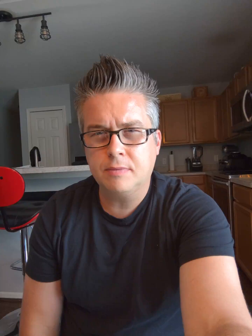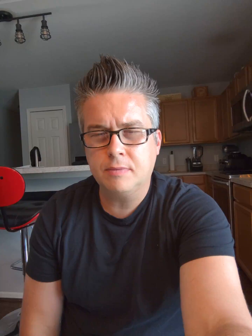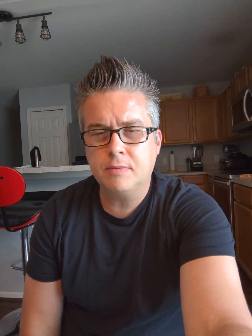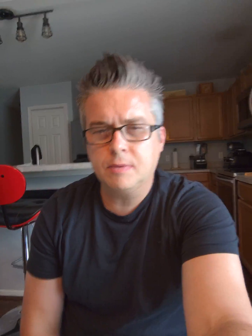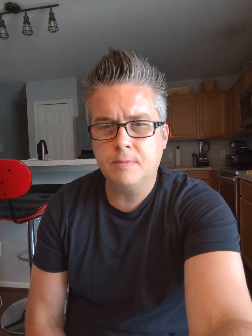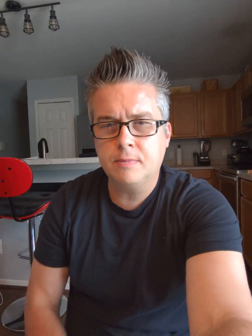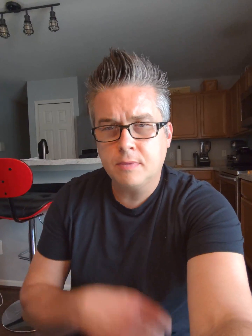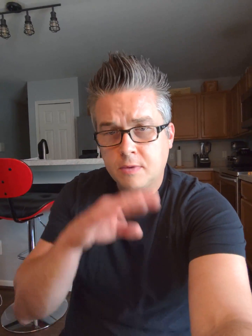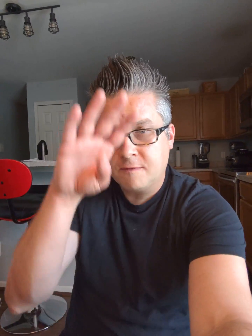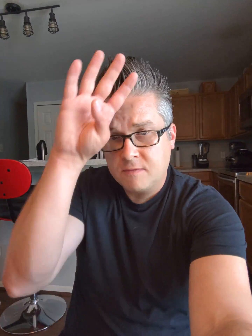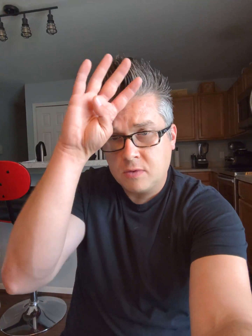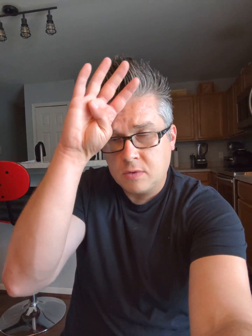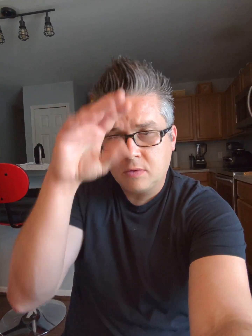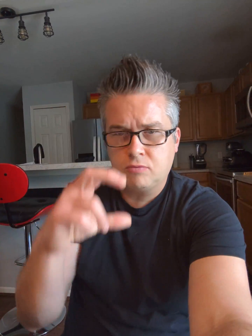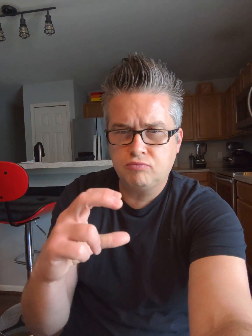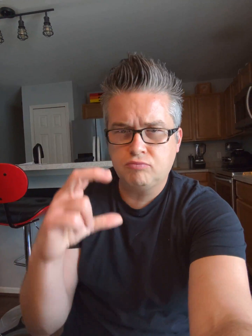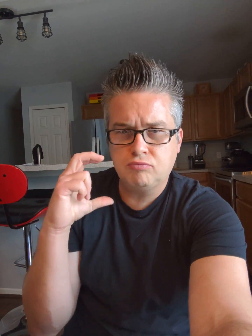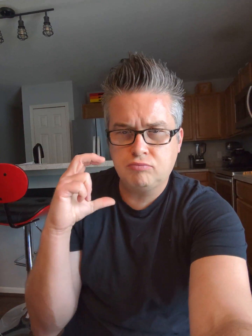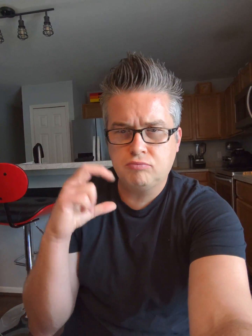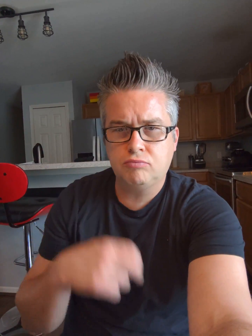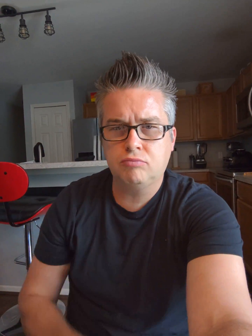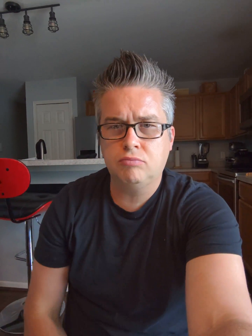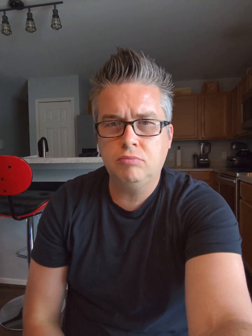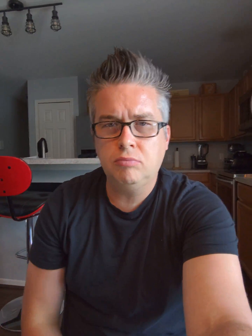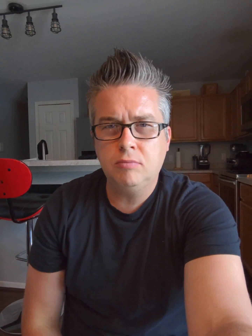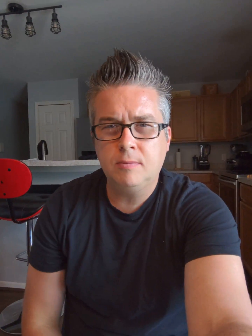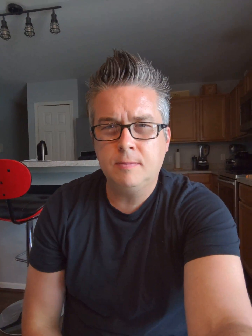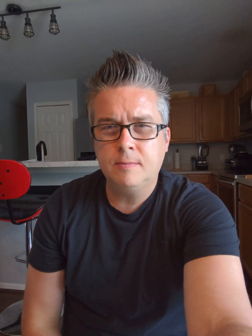fire truck